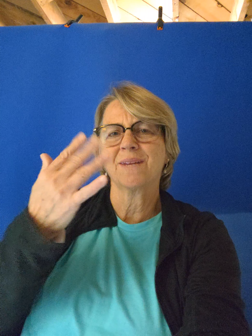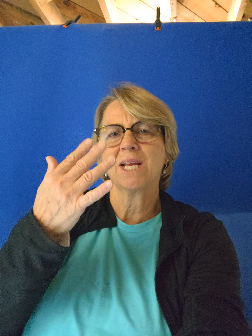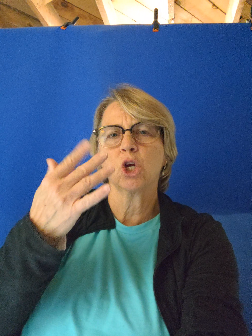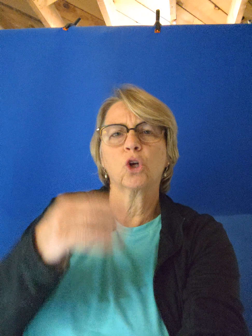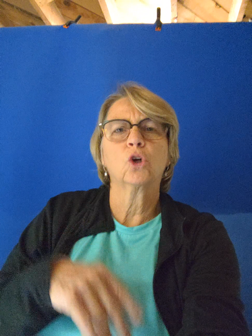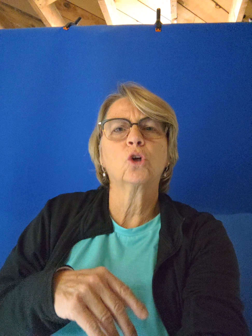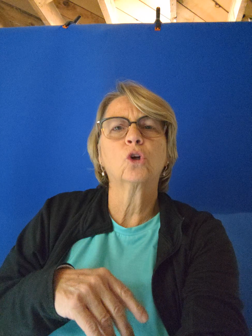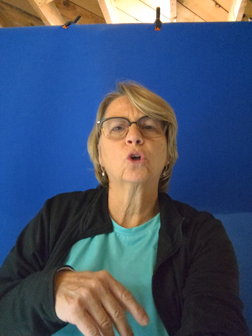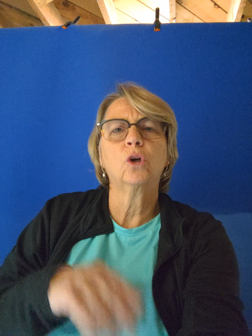finger